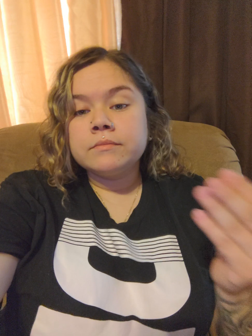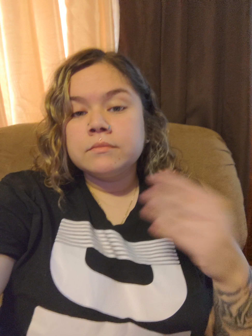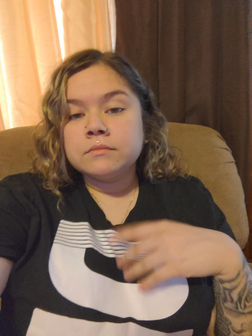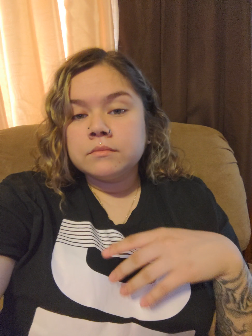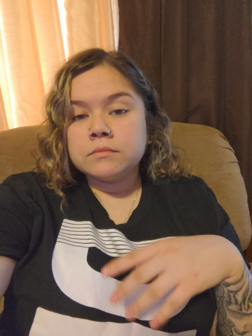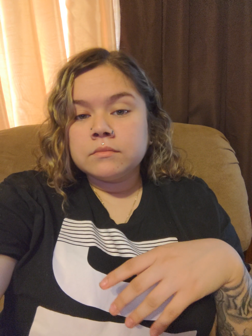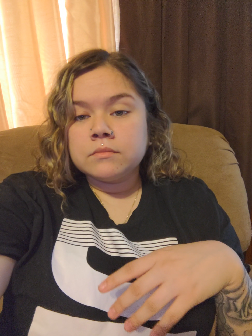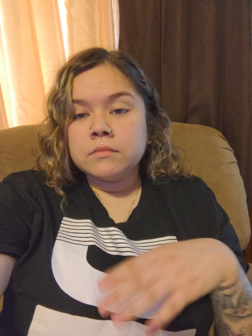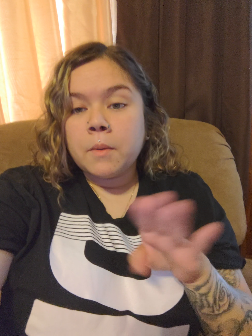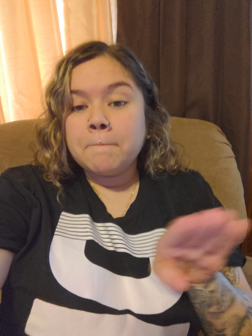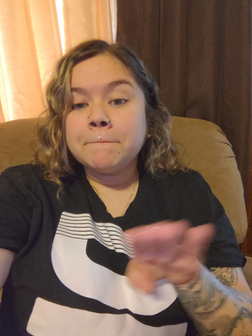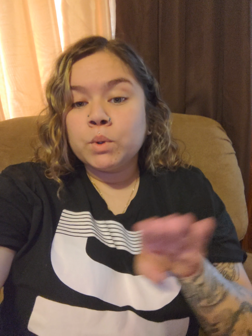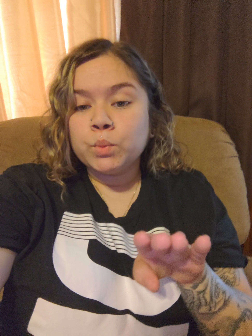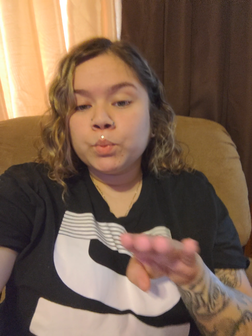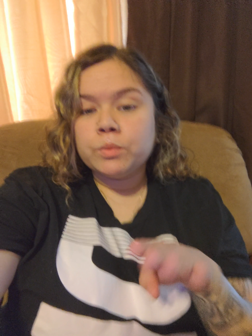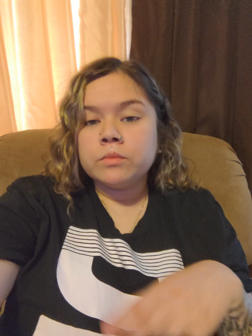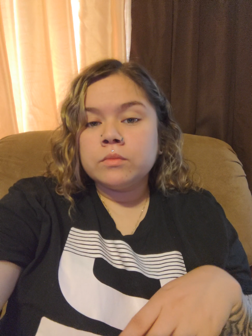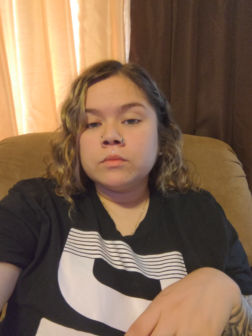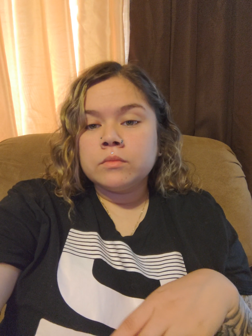boots